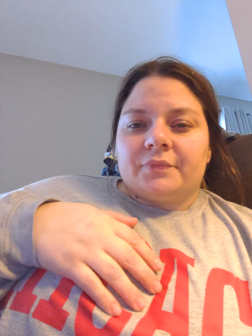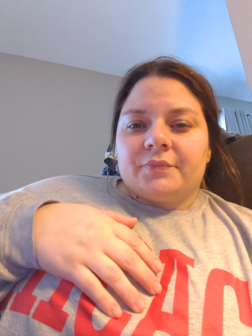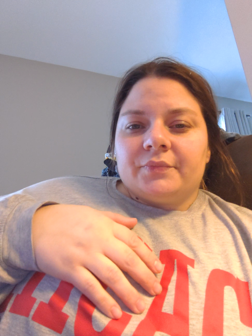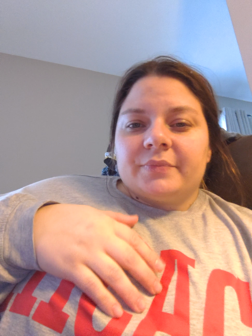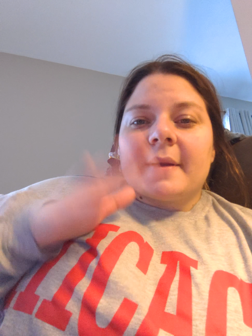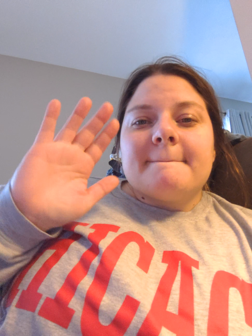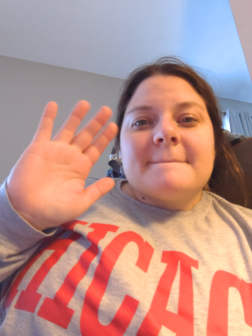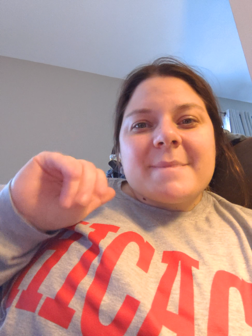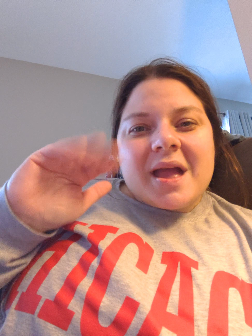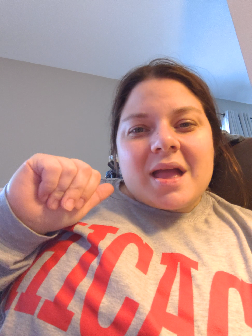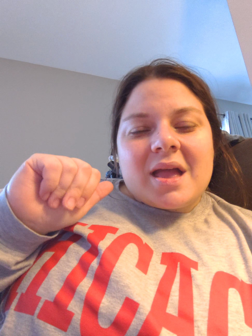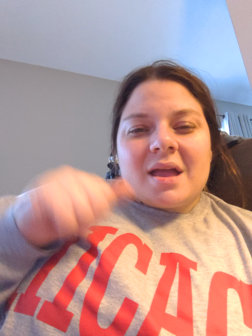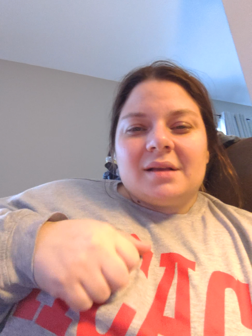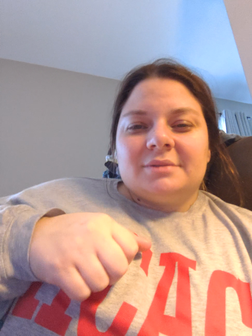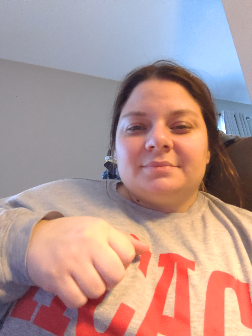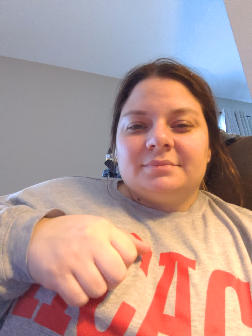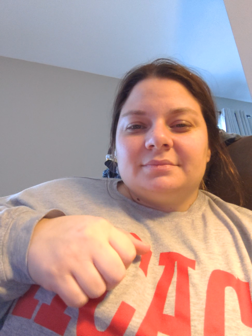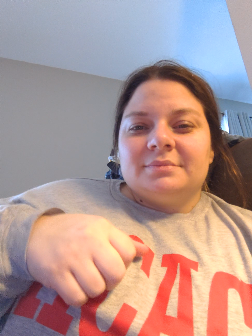bye